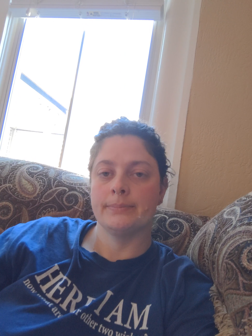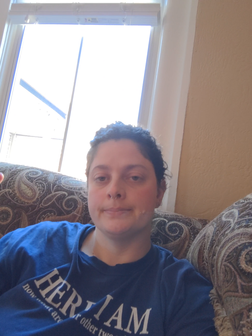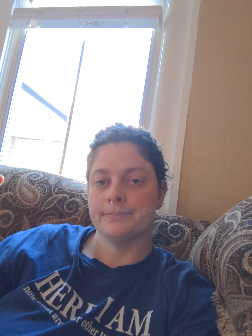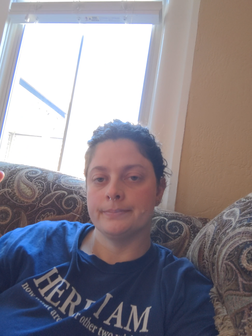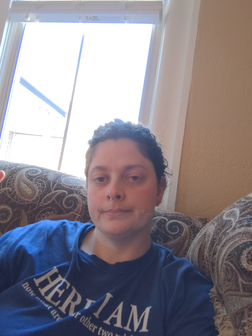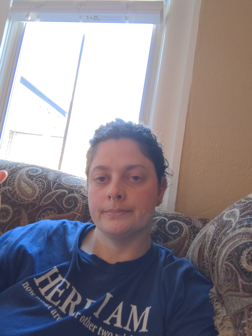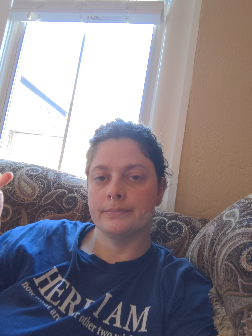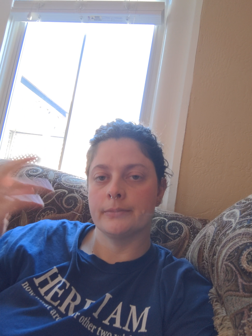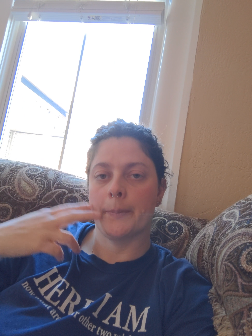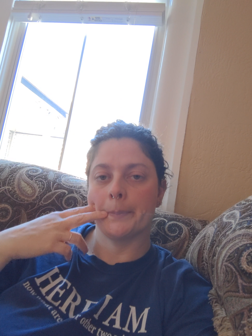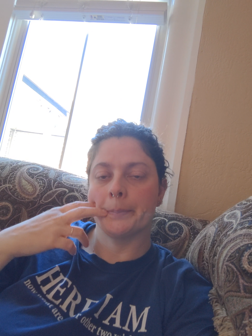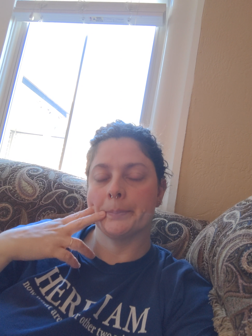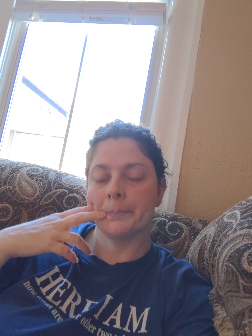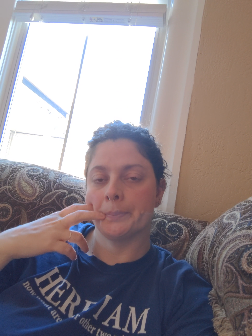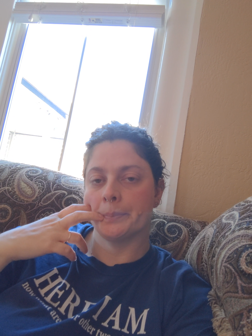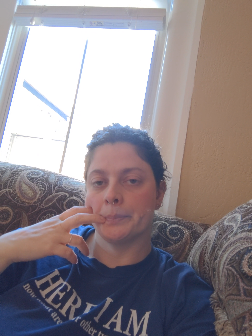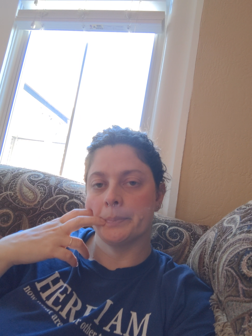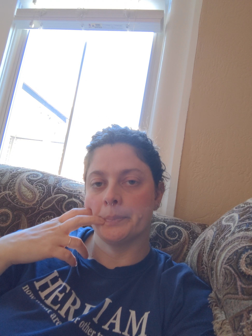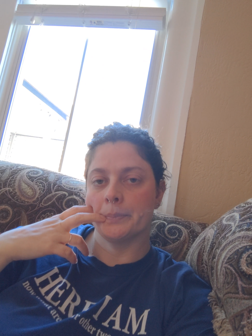gum